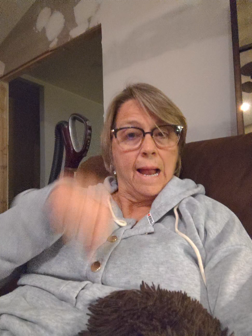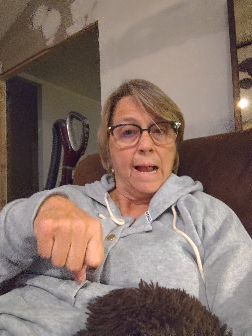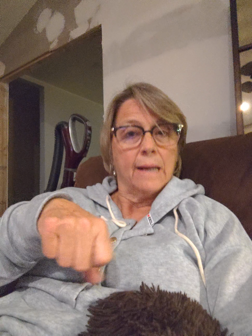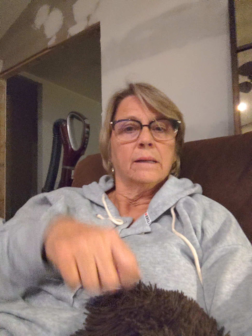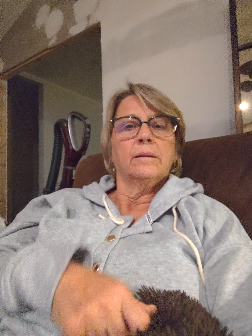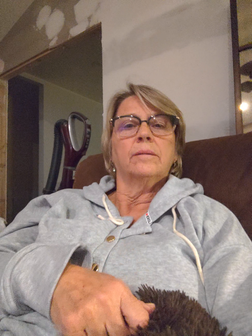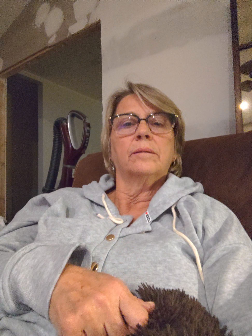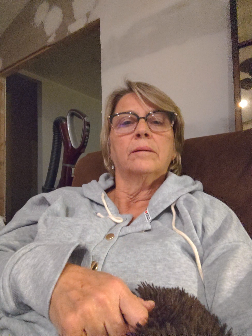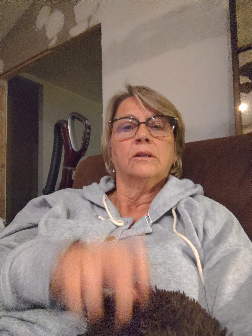can